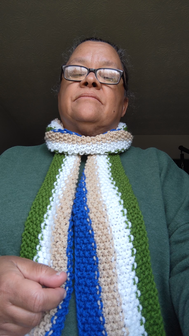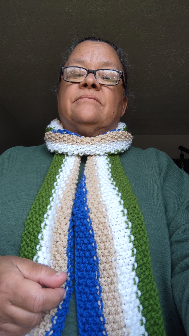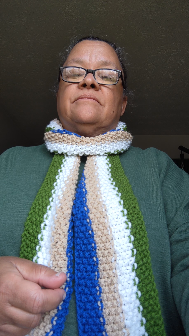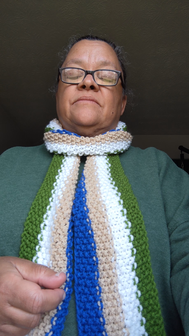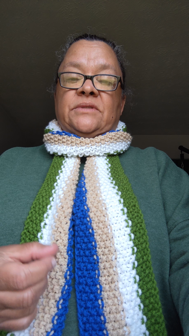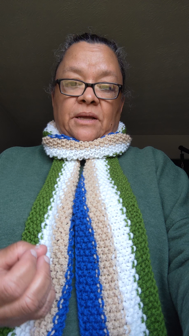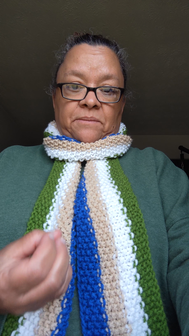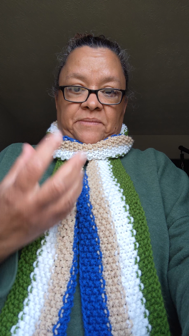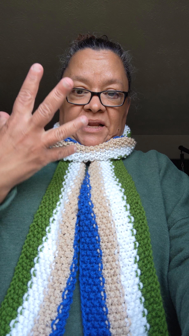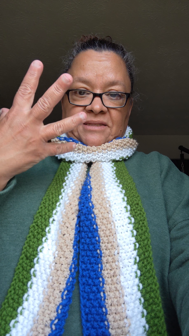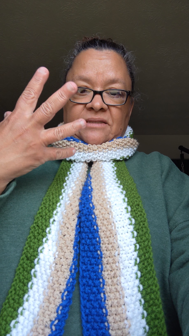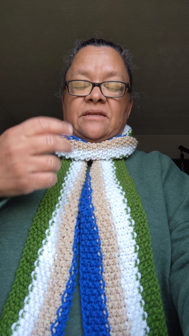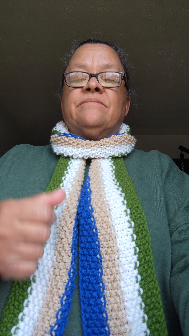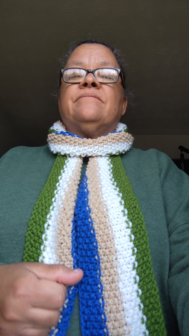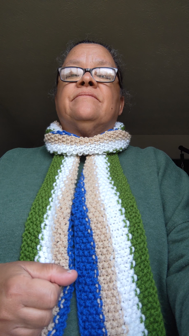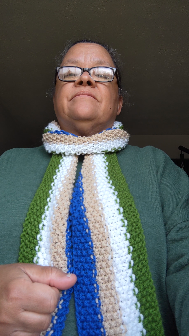plants